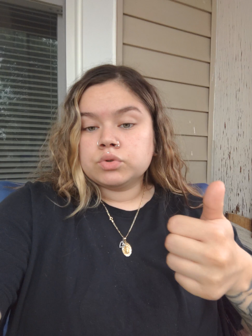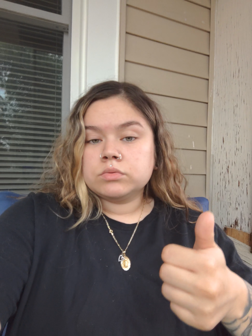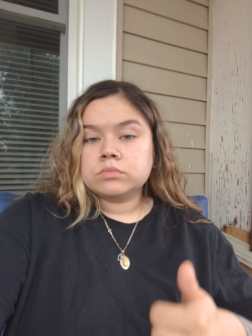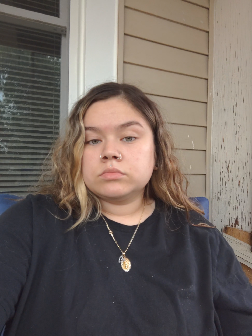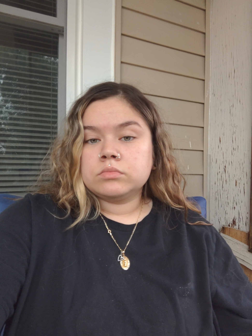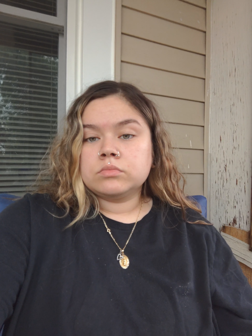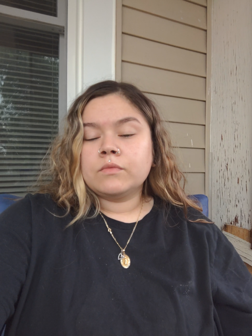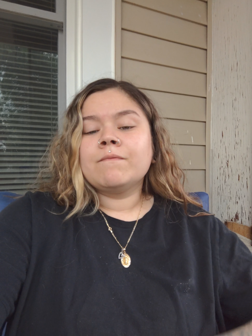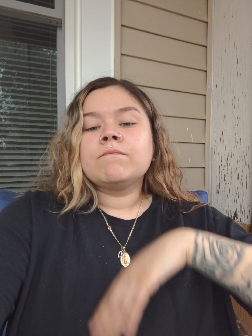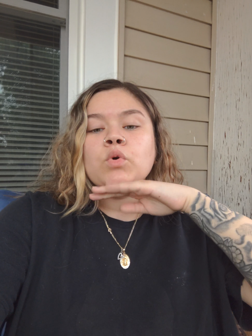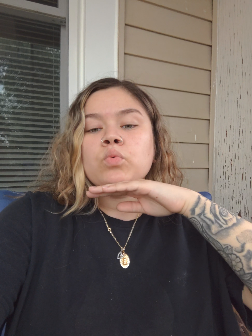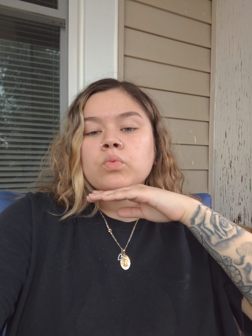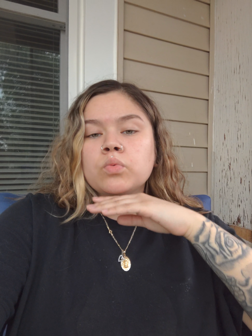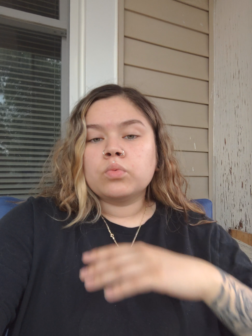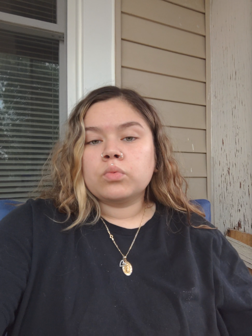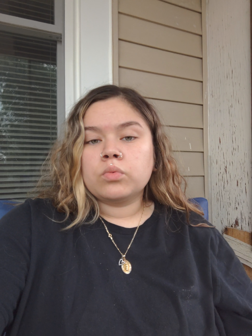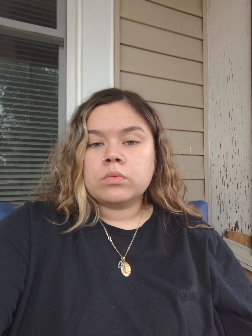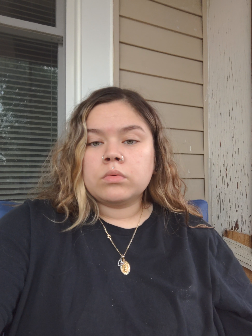full